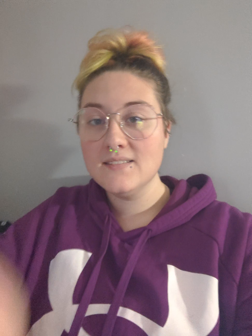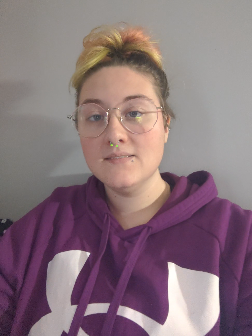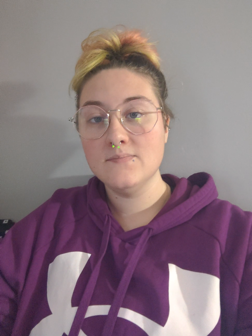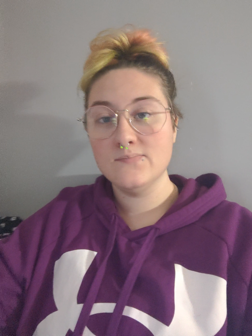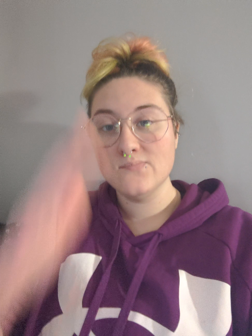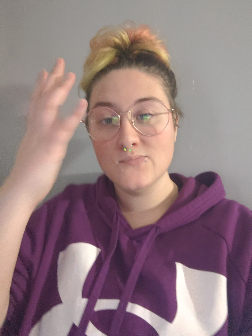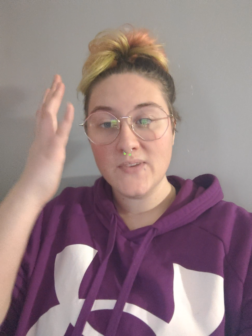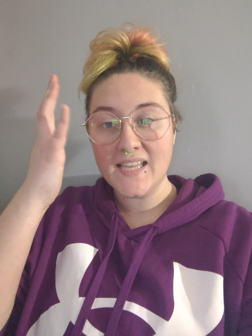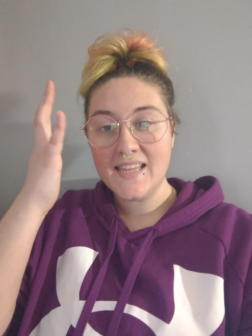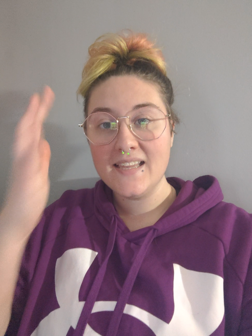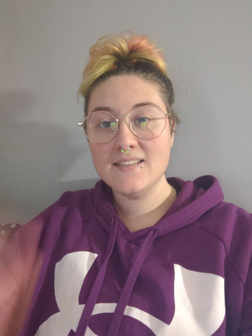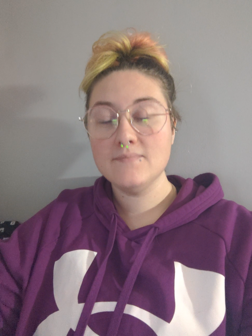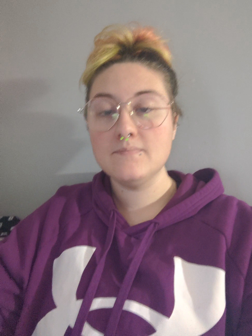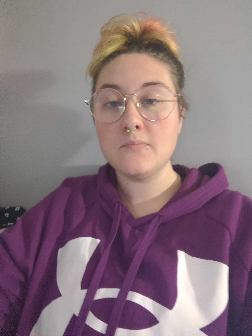tree